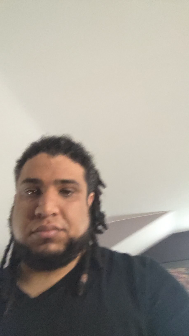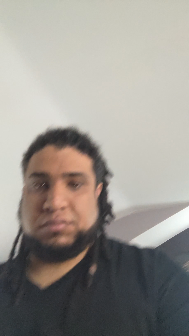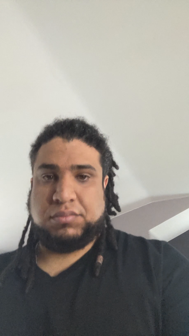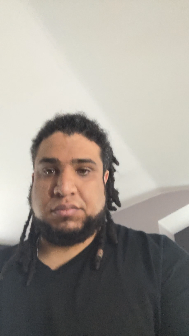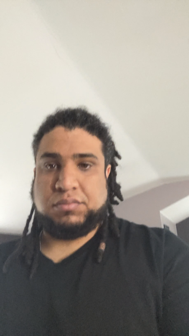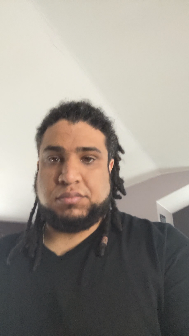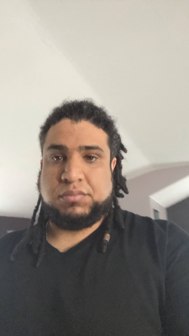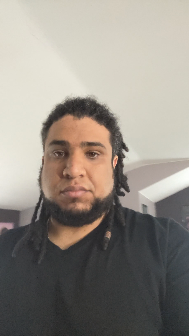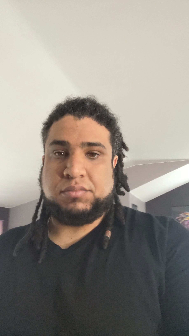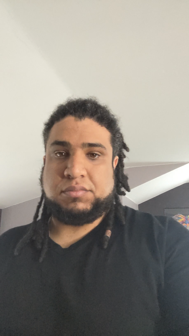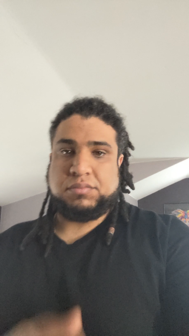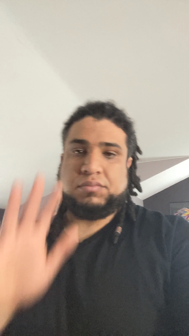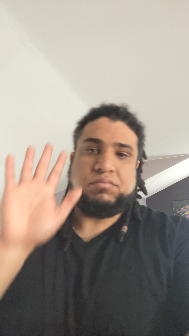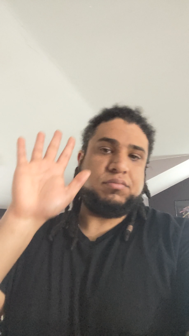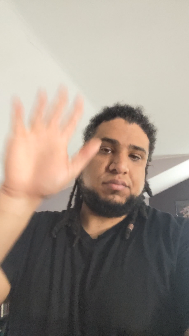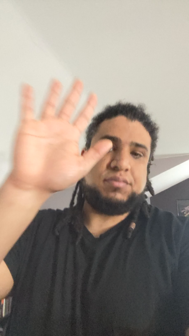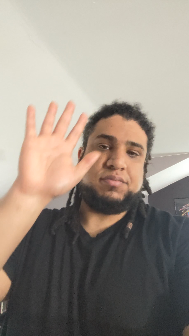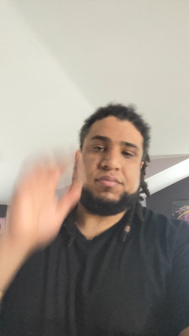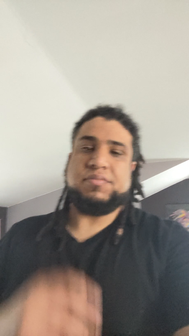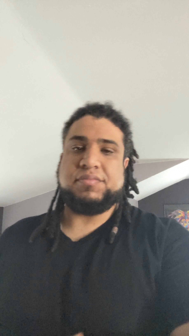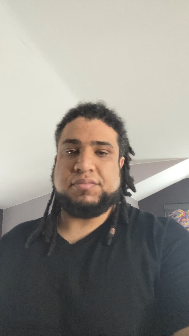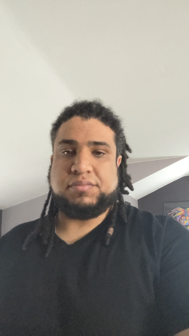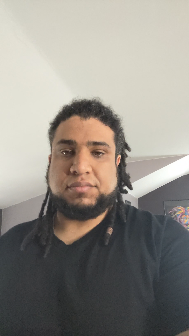give me five